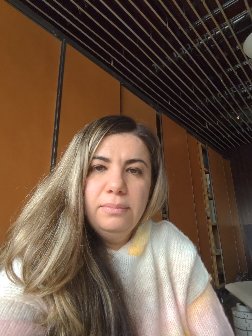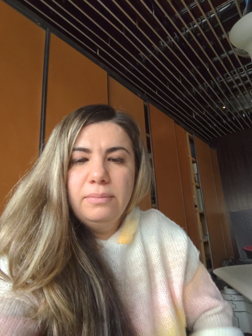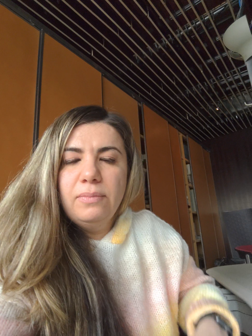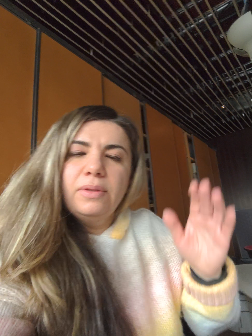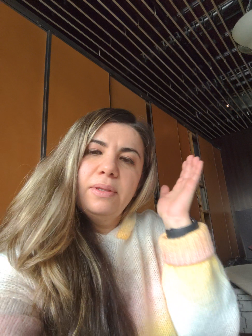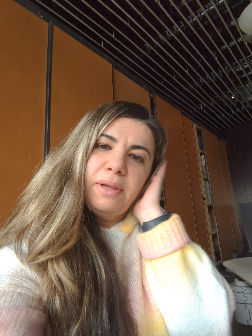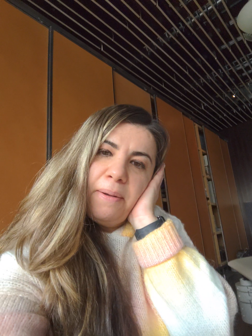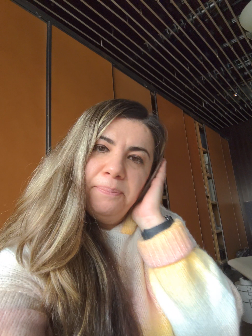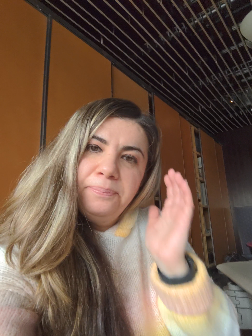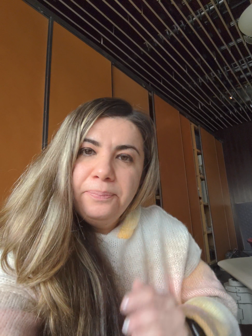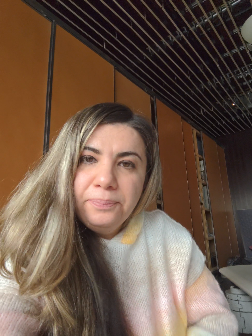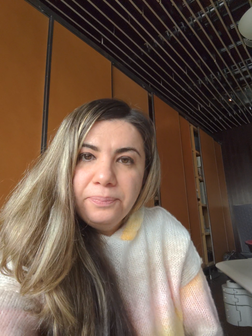bed